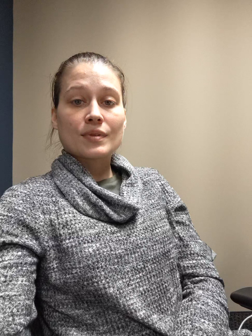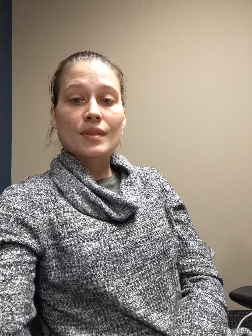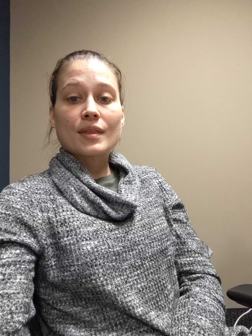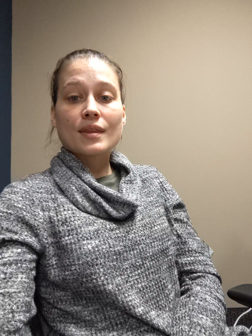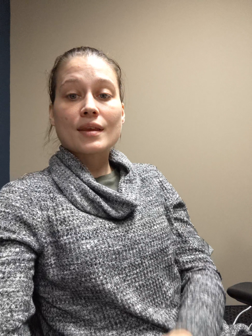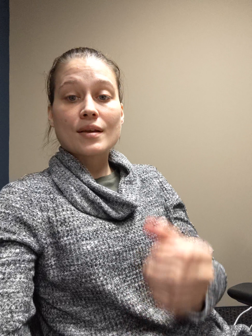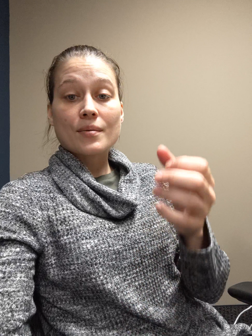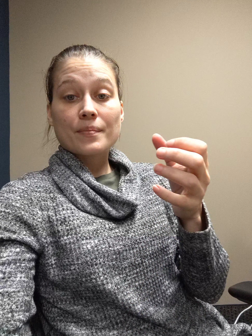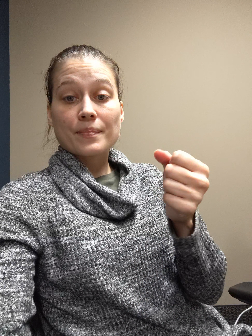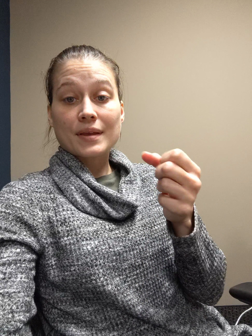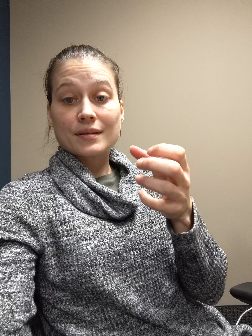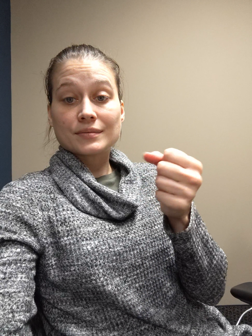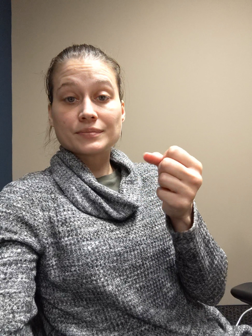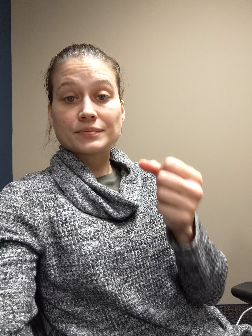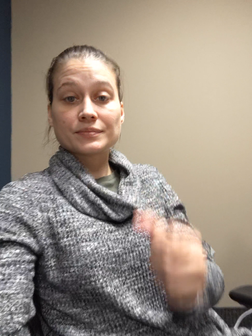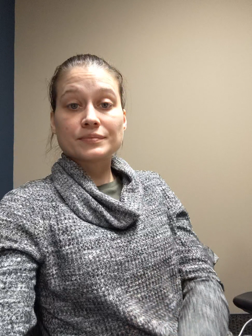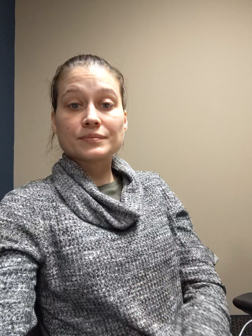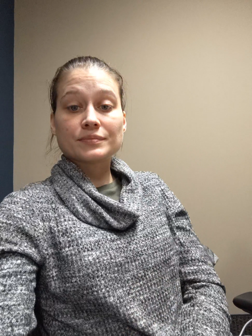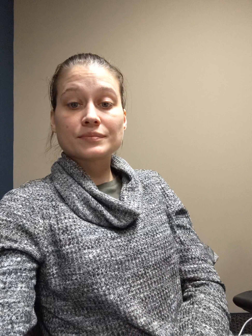milk